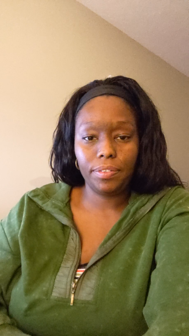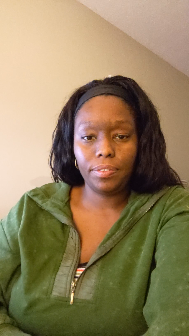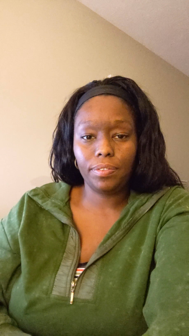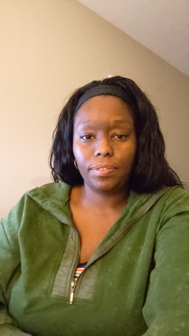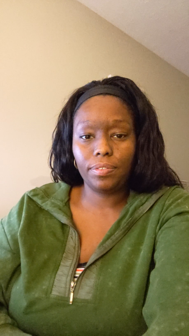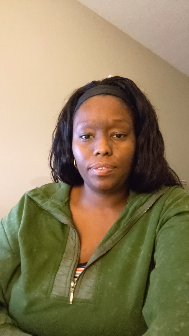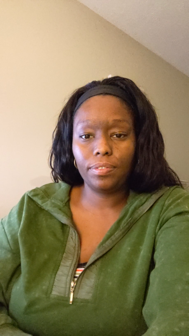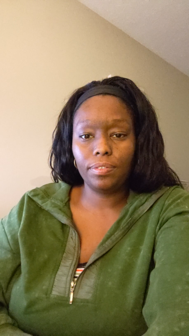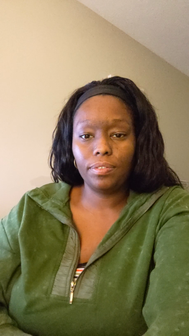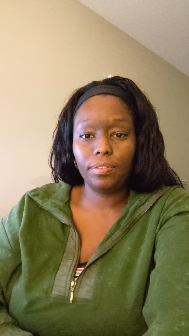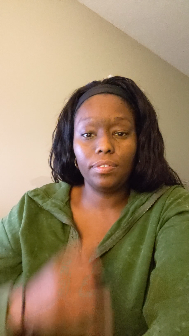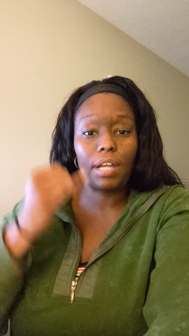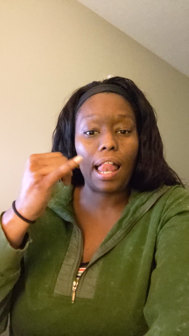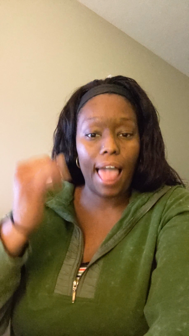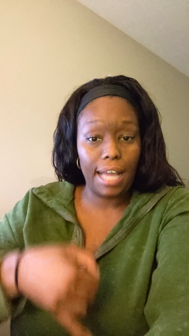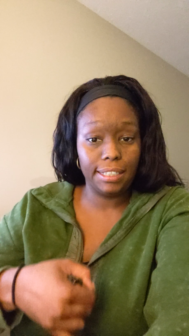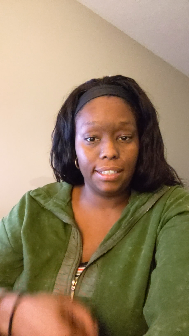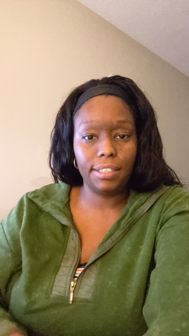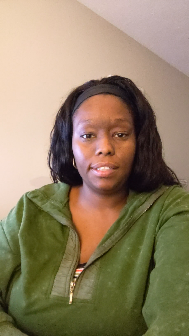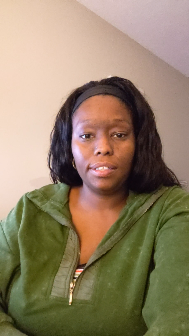last